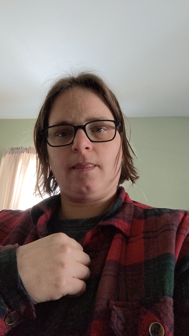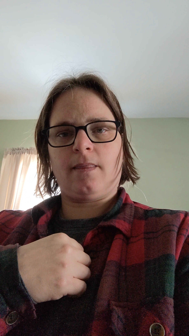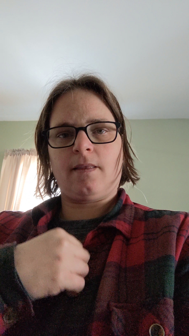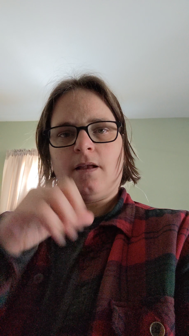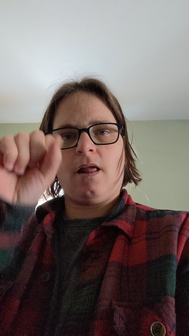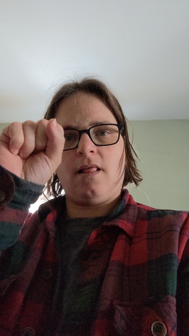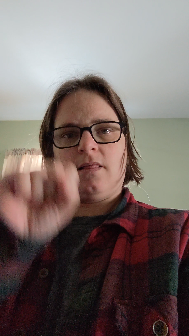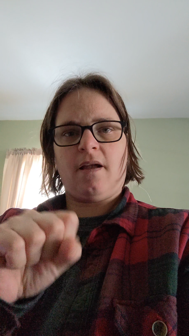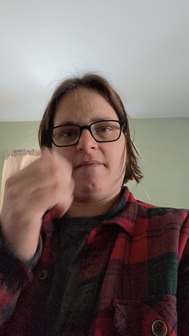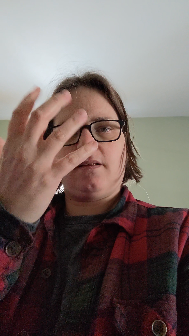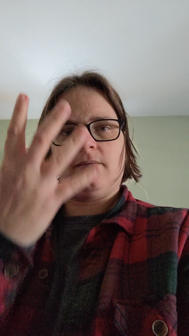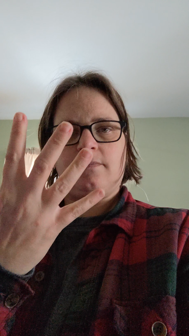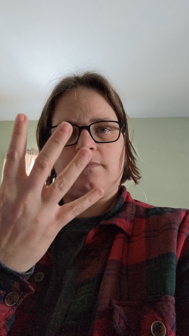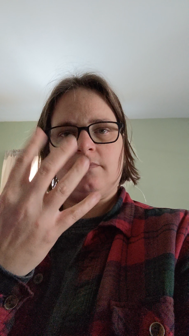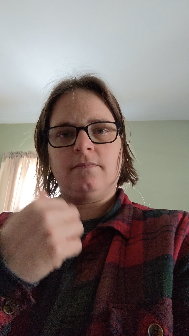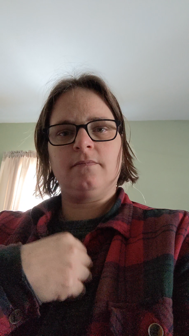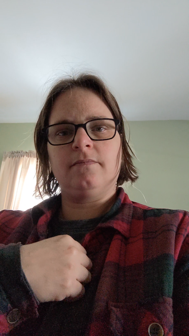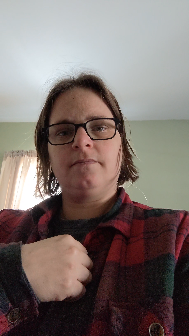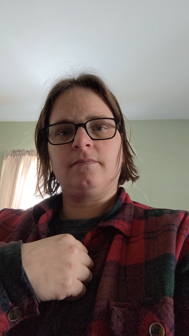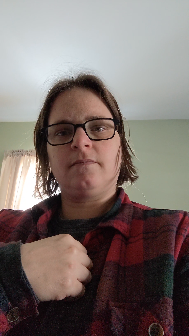gloves